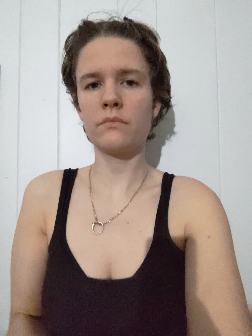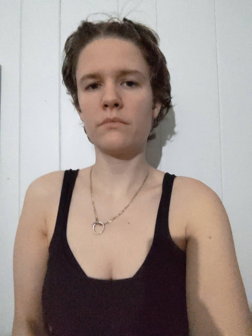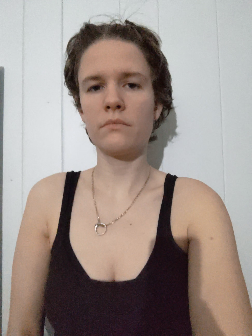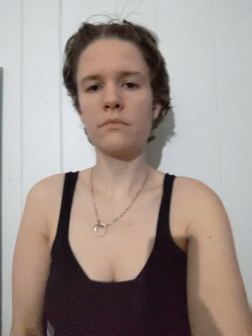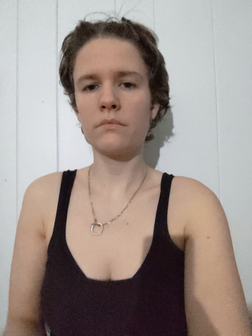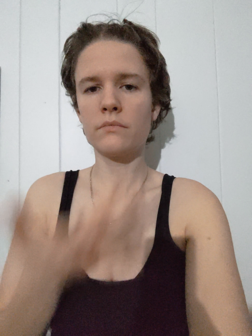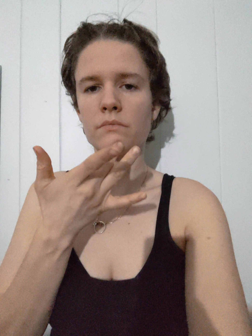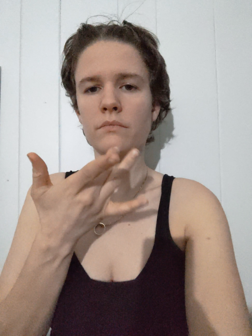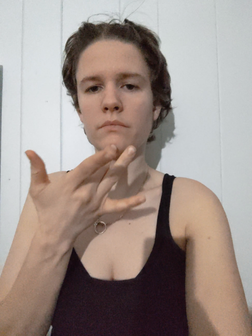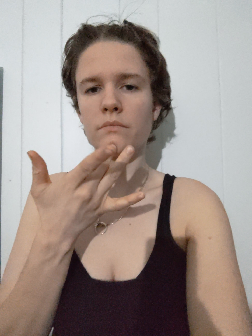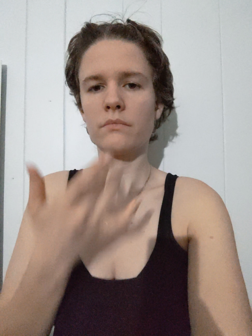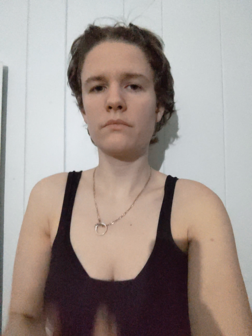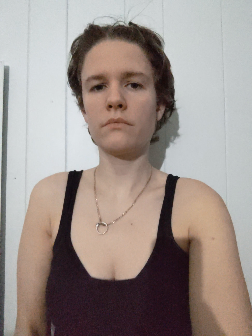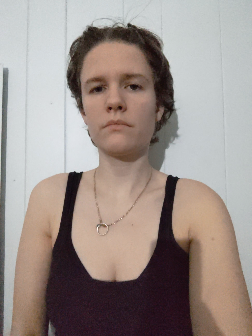taste